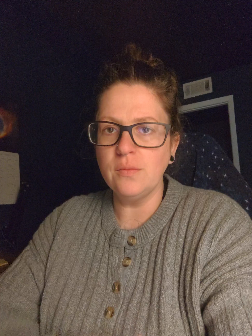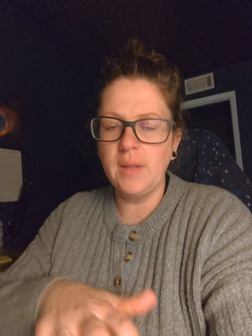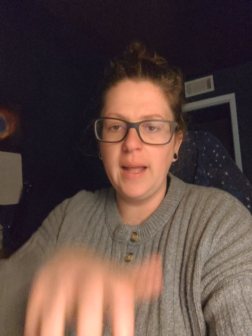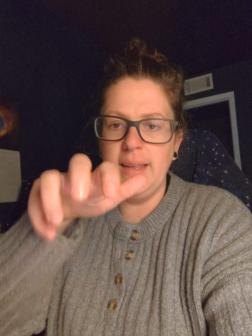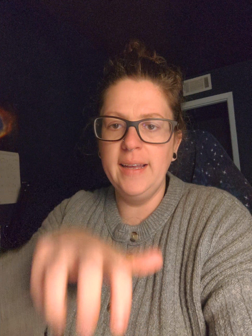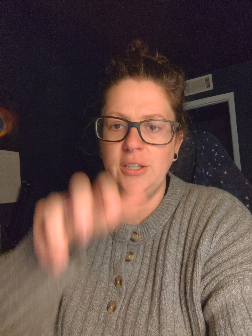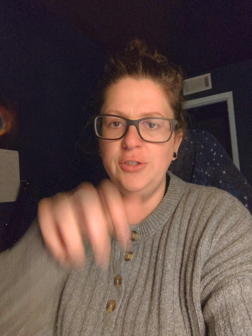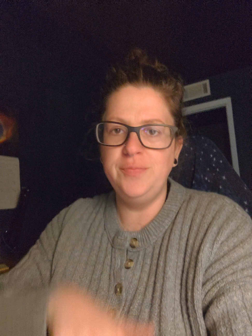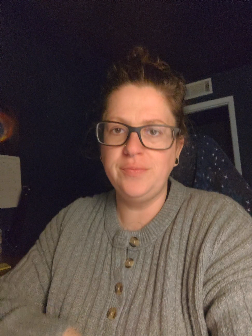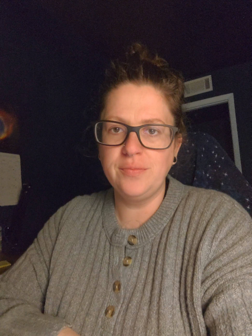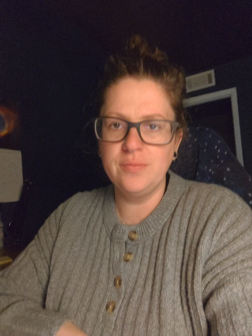alligator